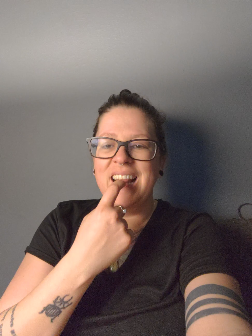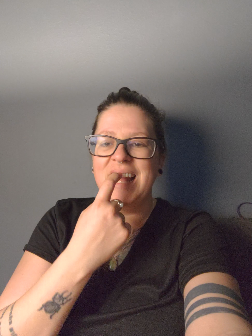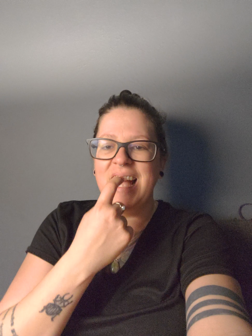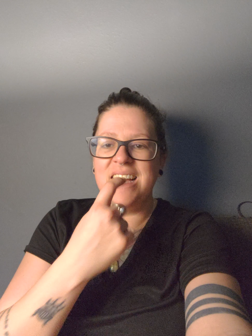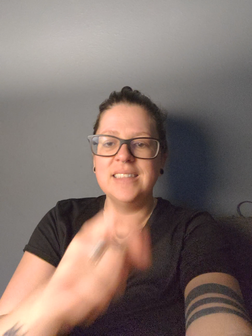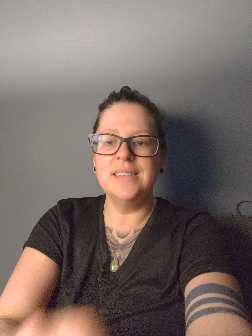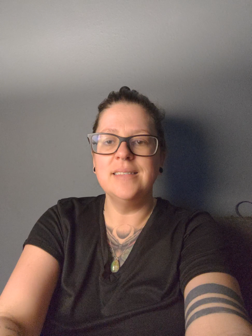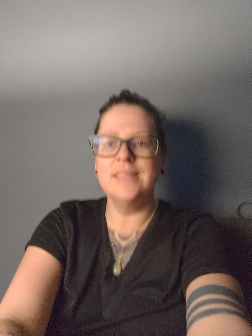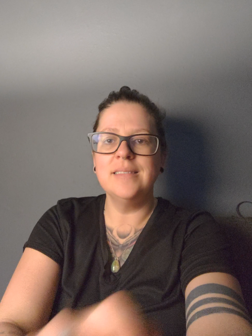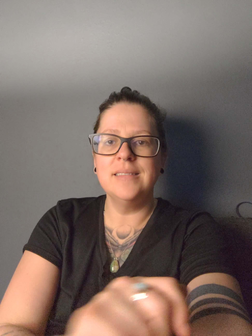window